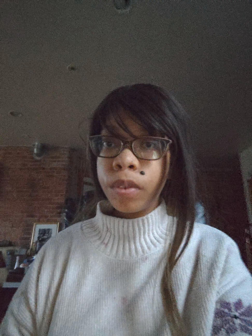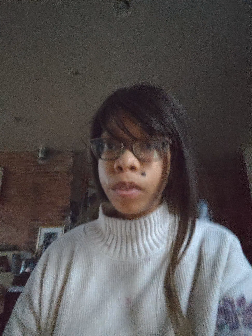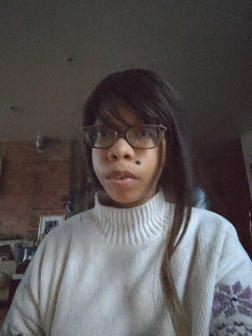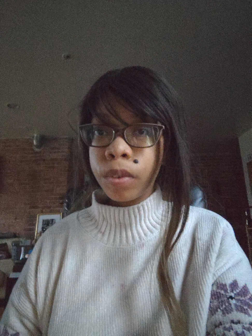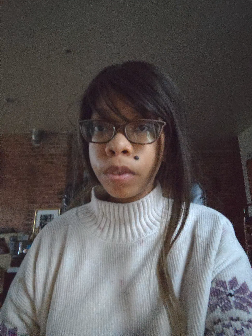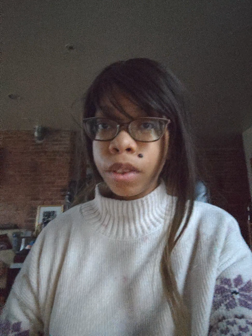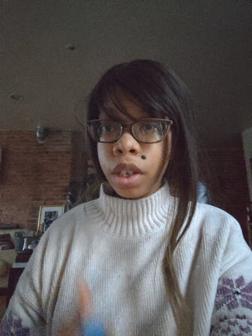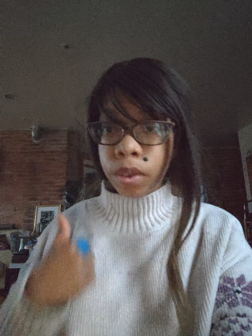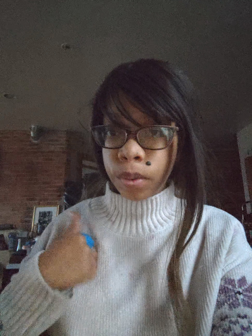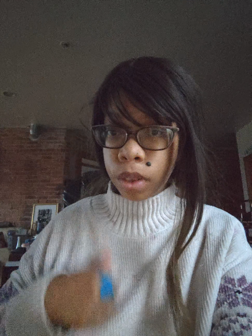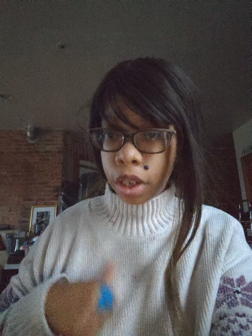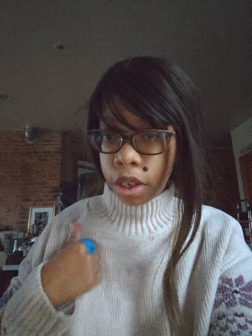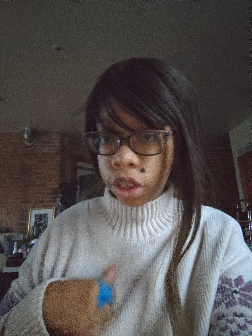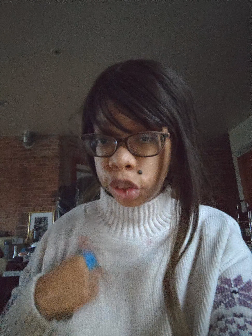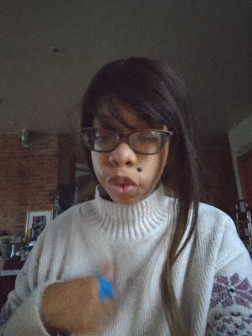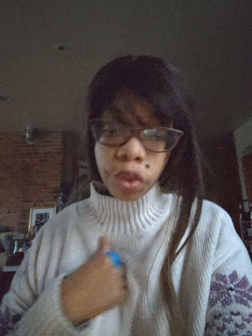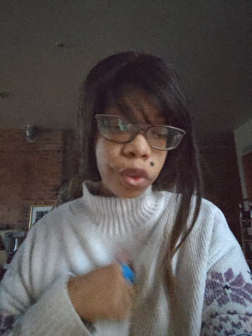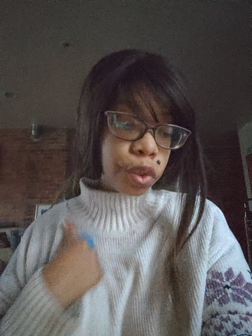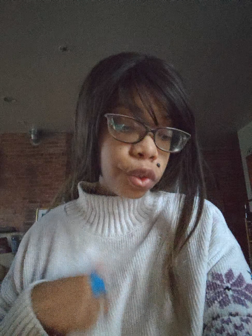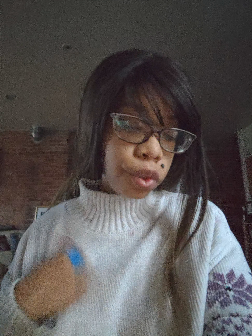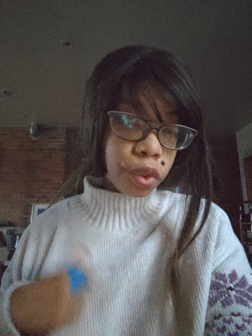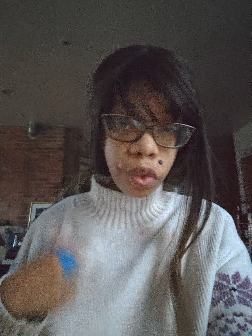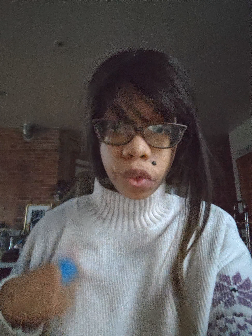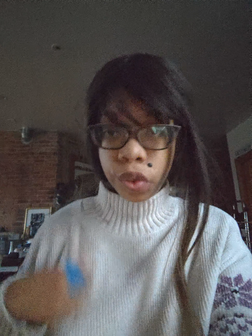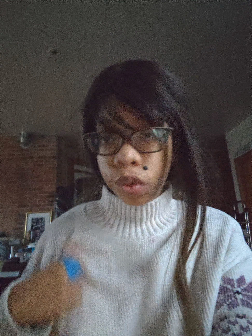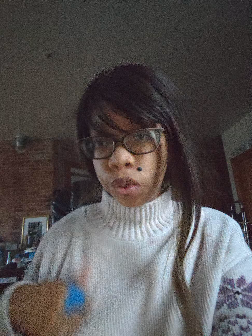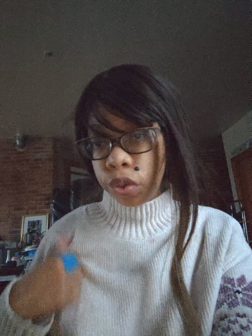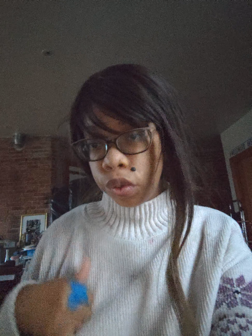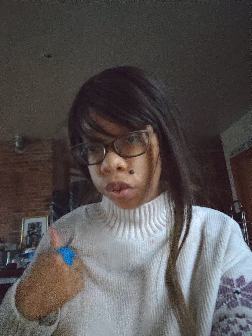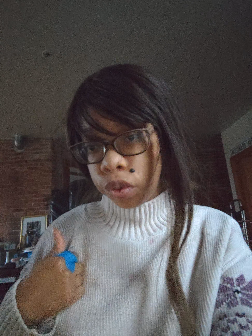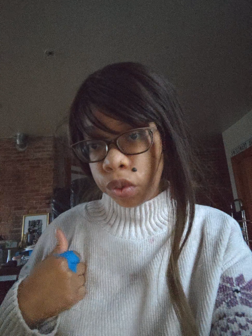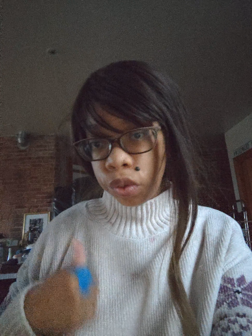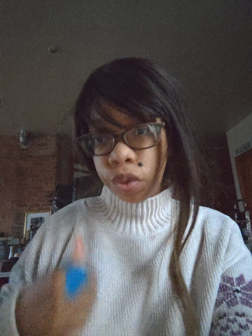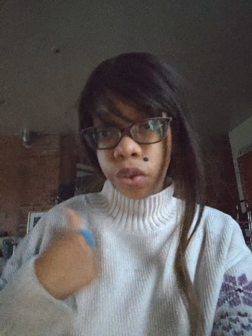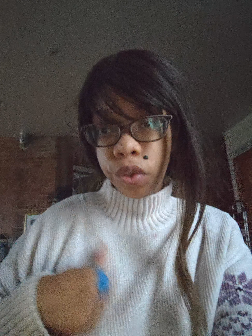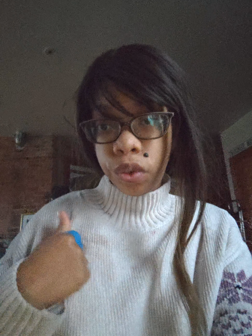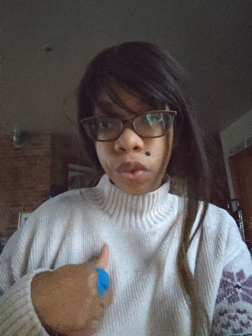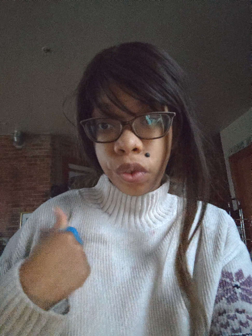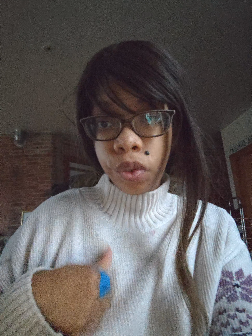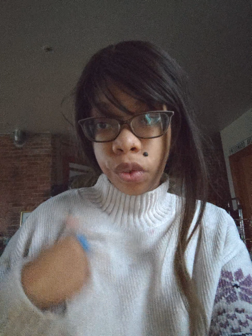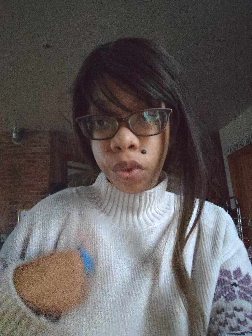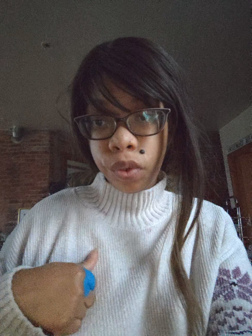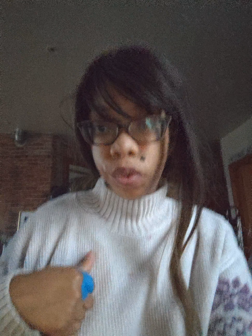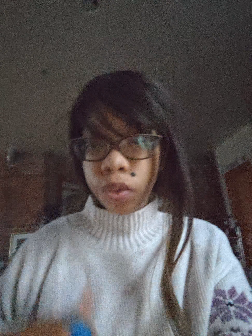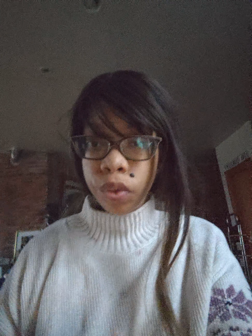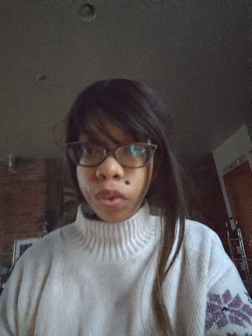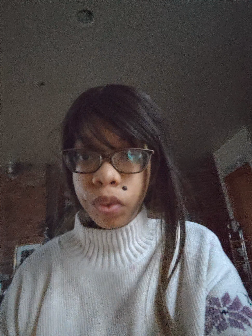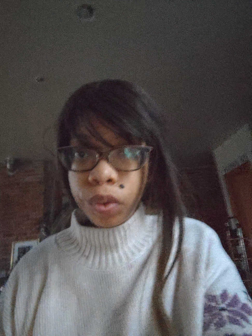bath